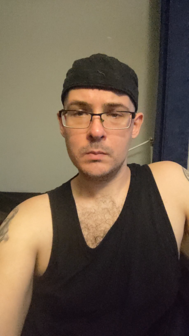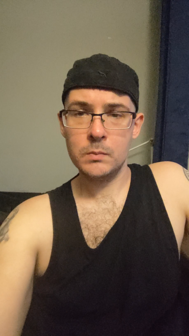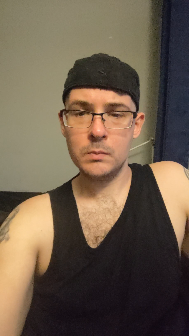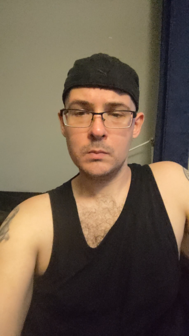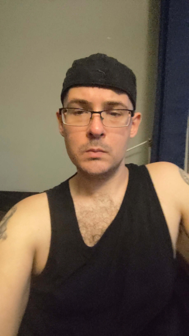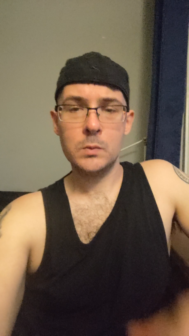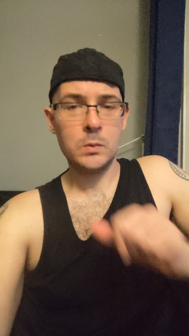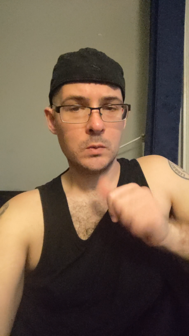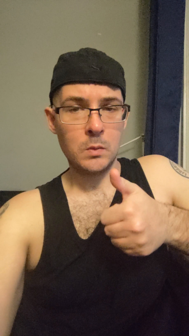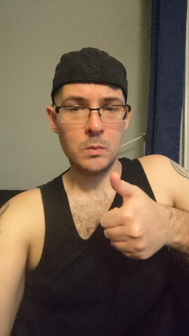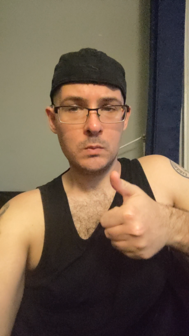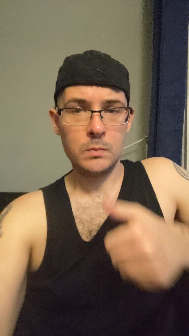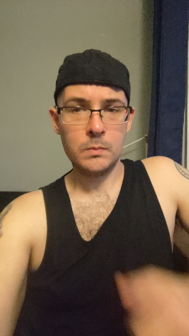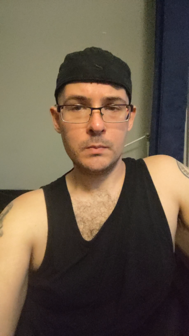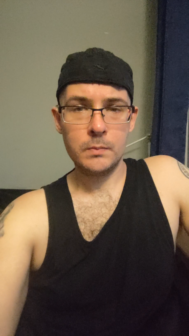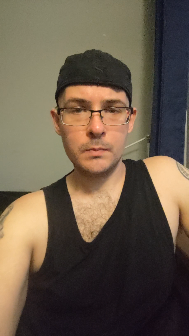don't